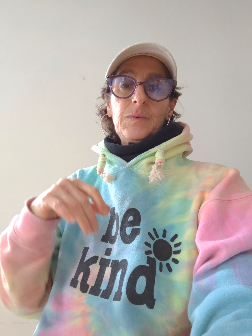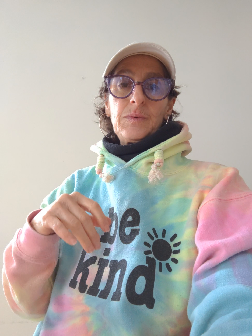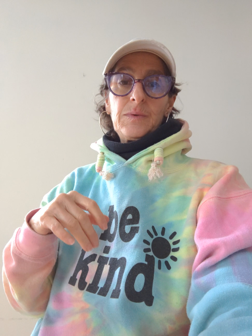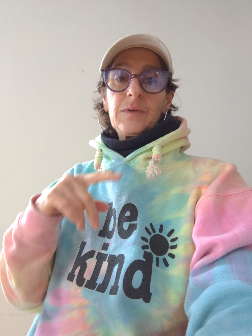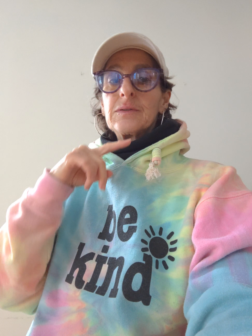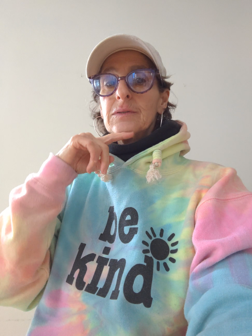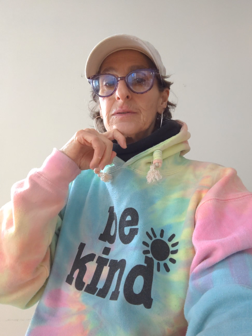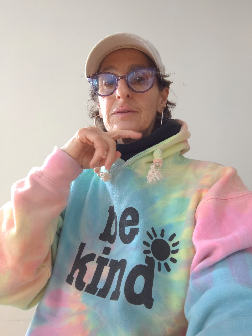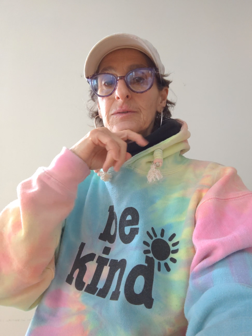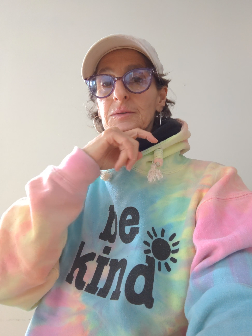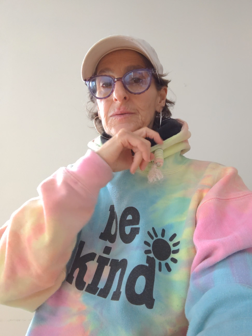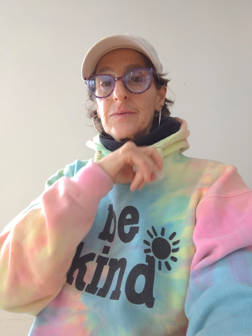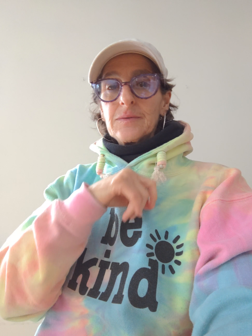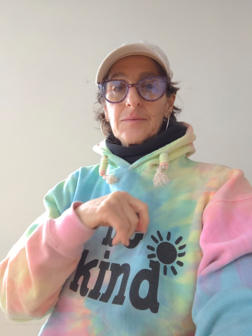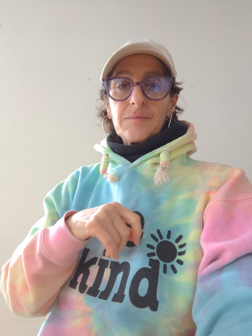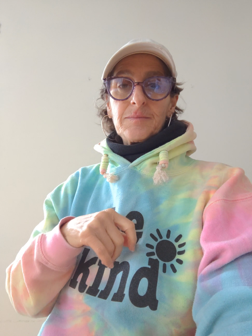cereal